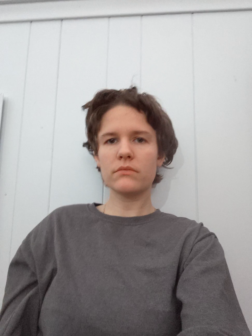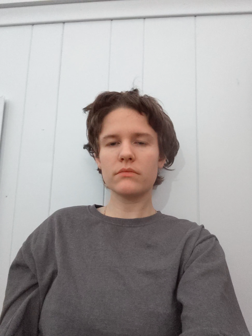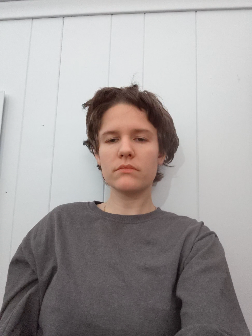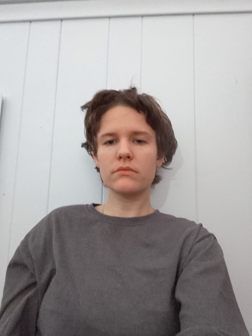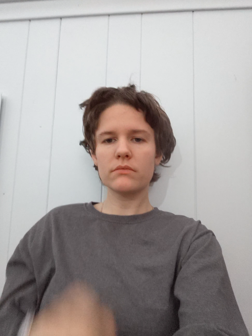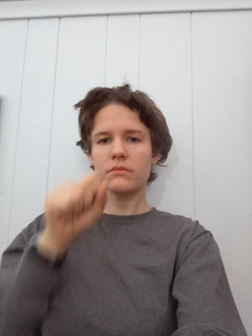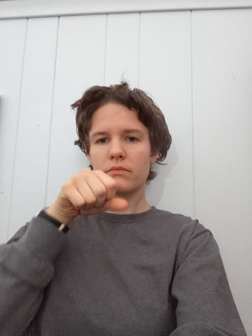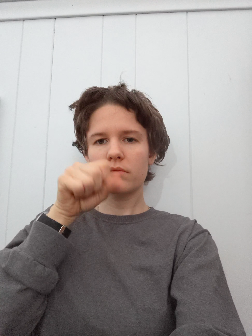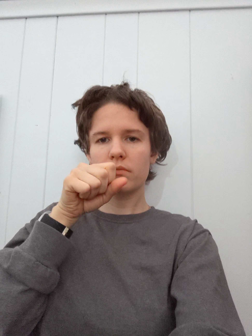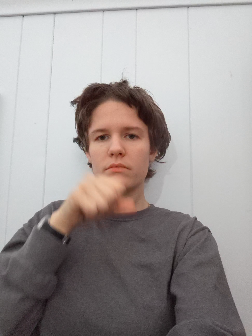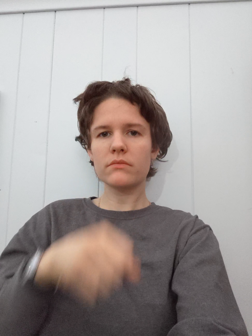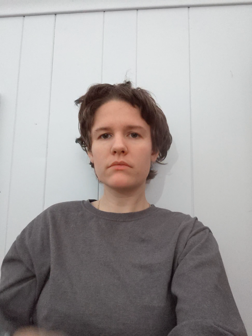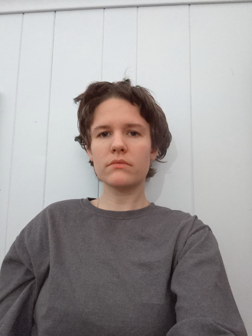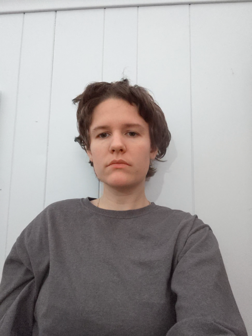carrot